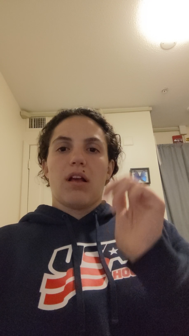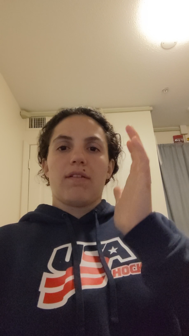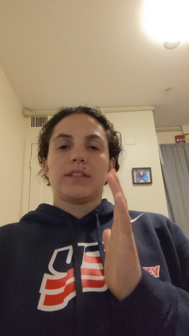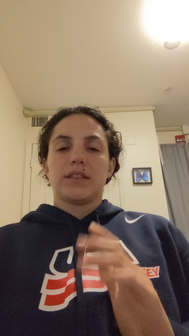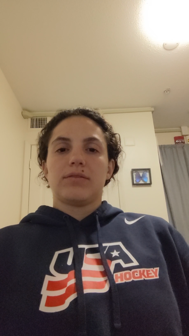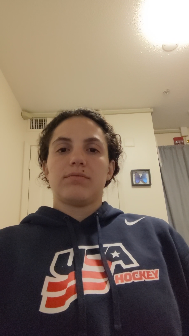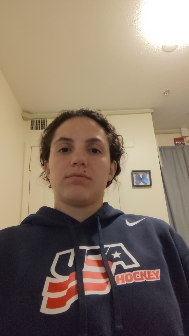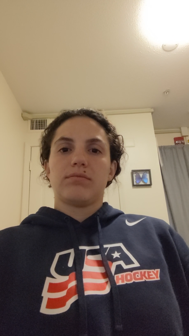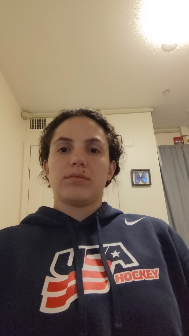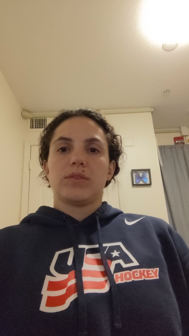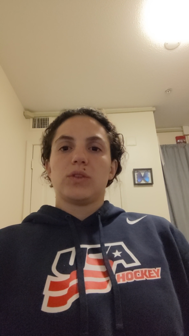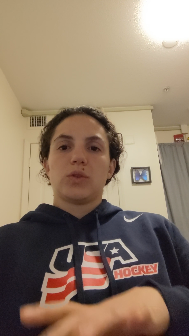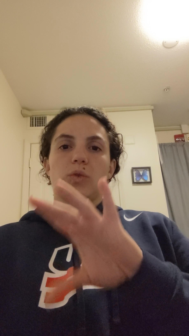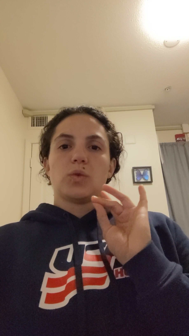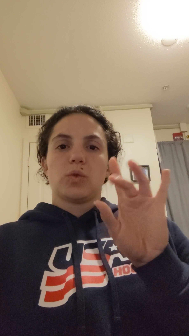choose